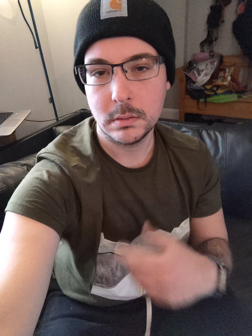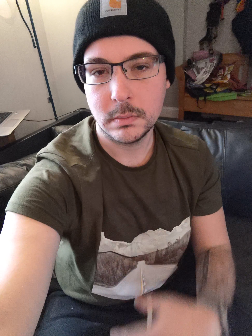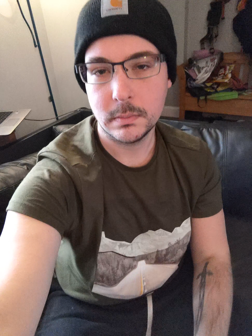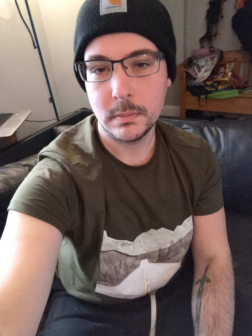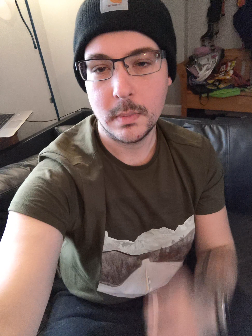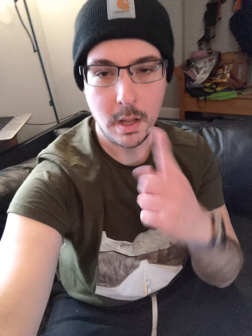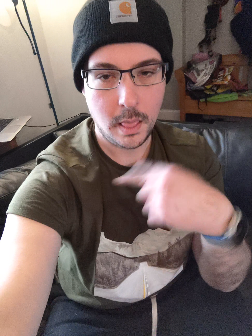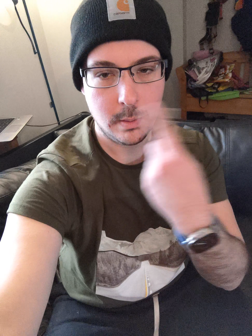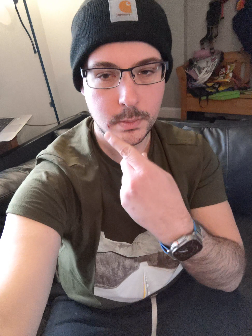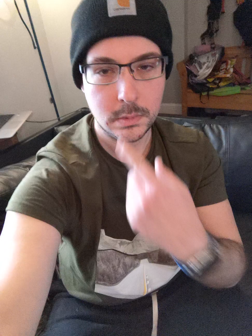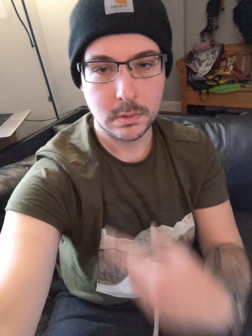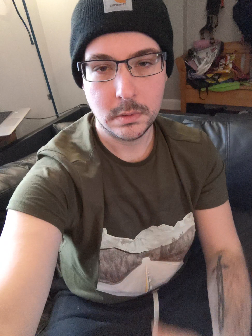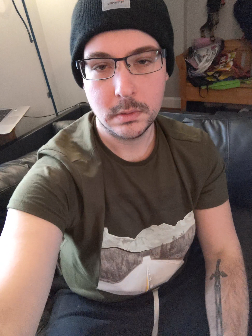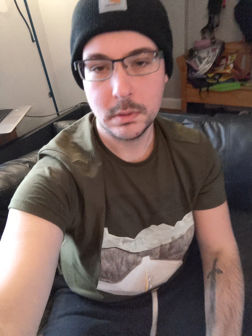lips